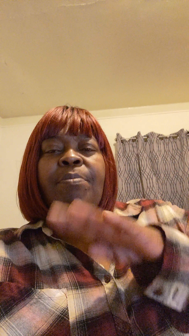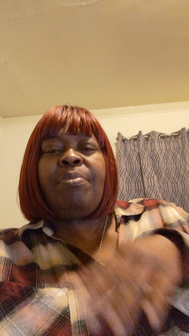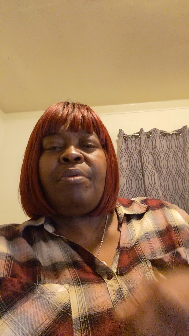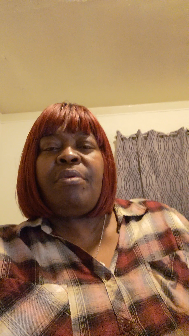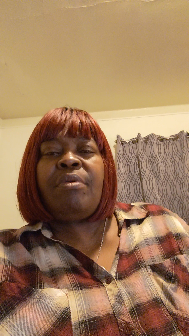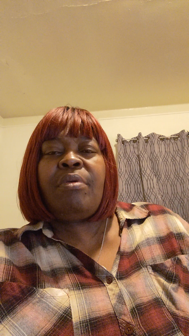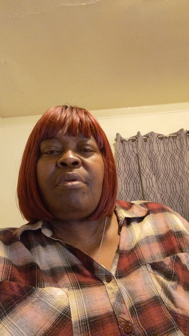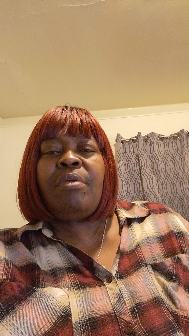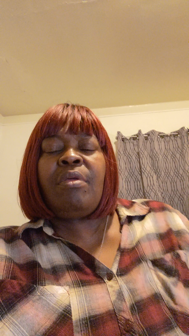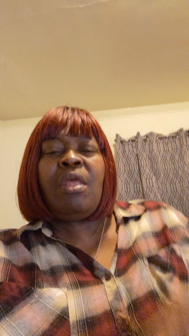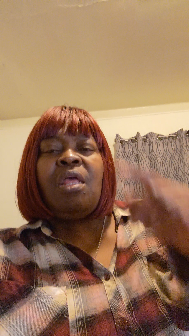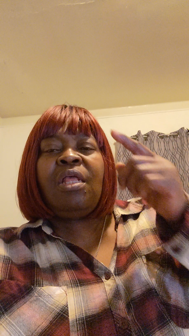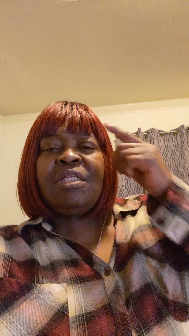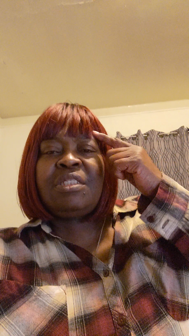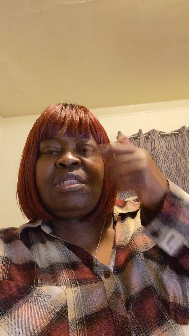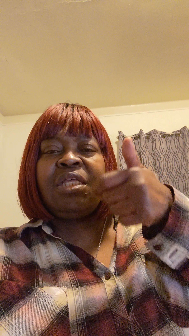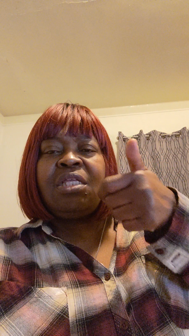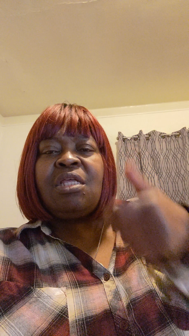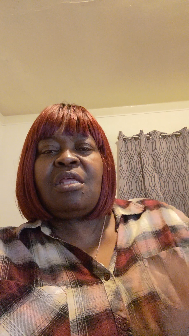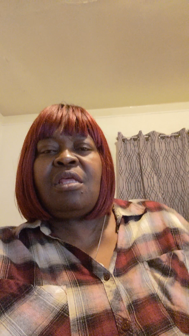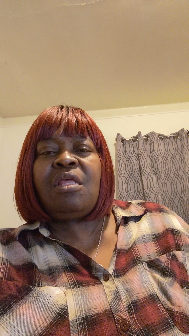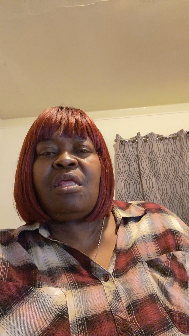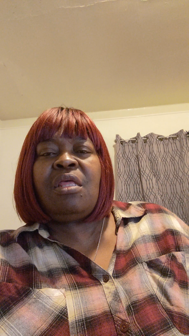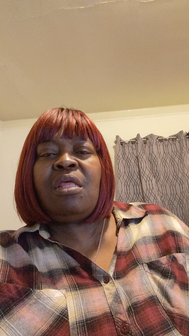dime